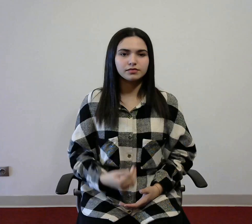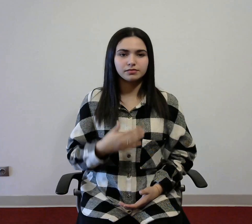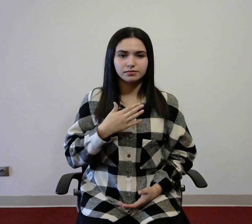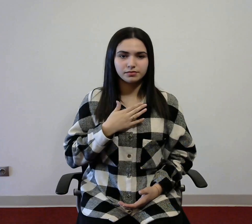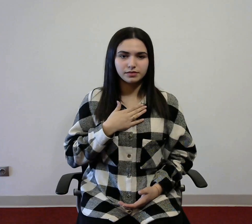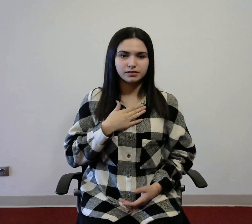mən